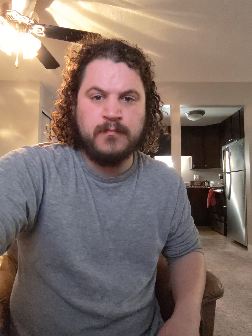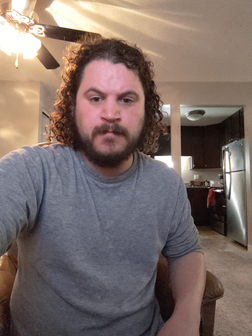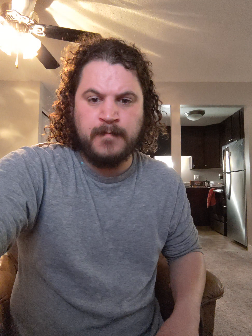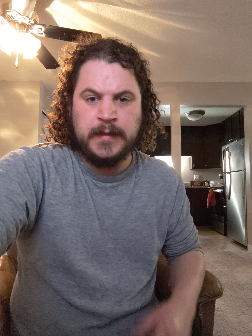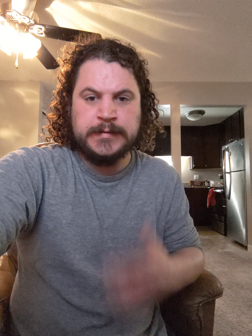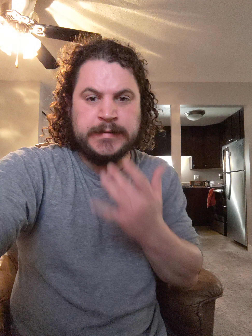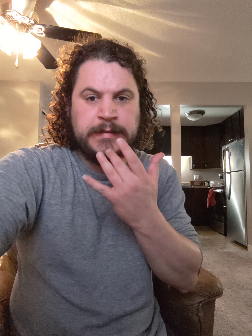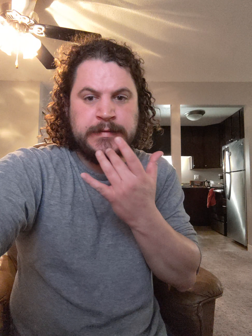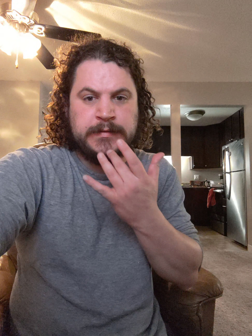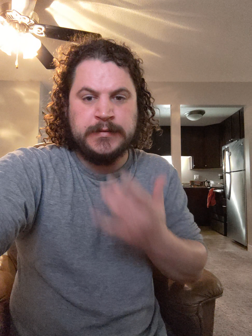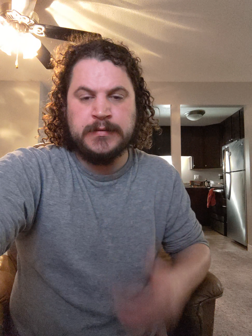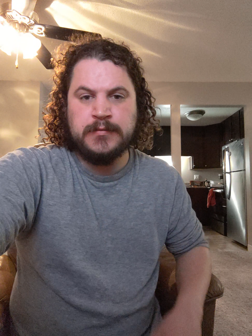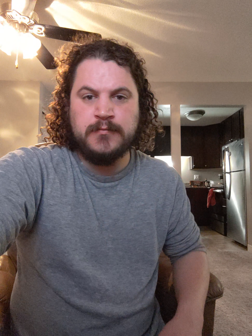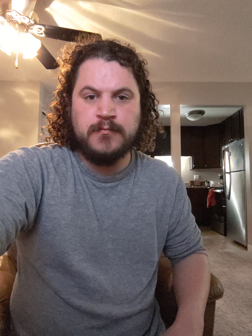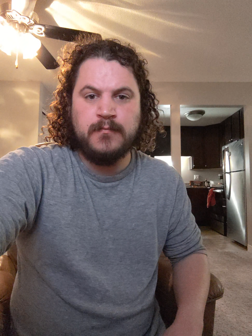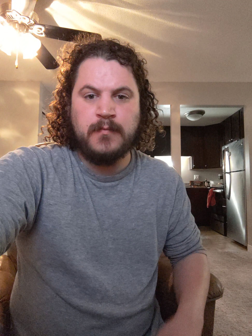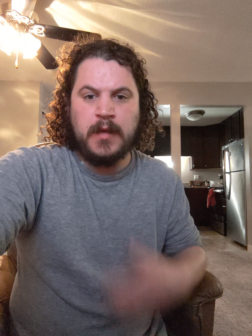taste